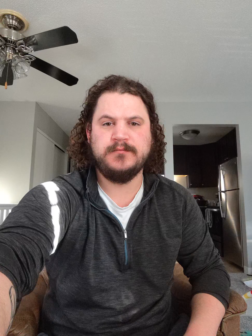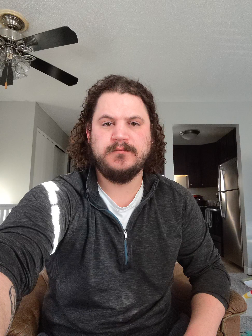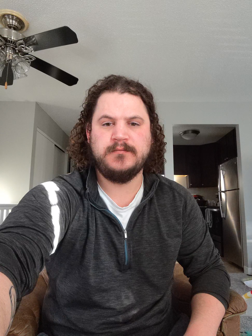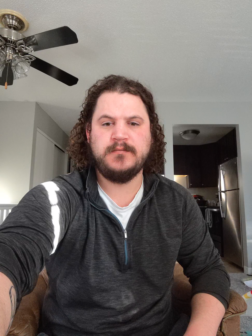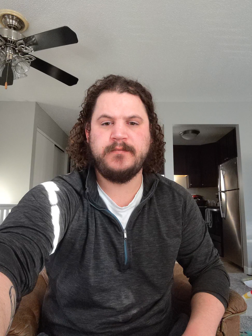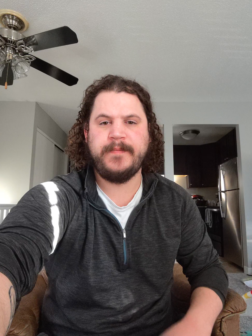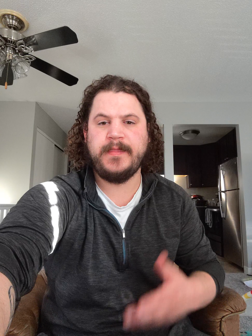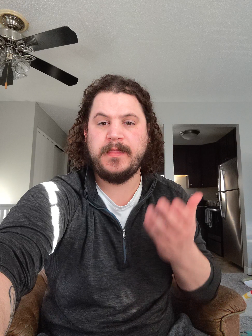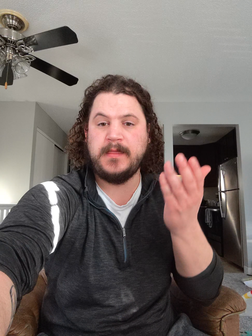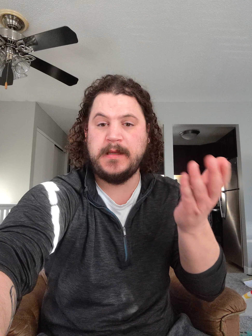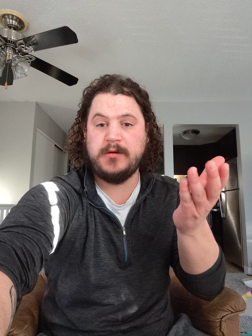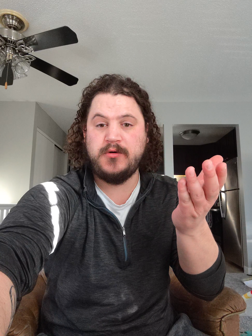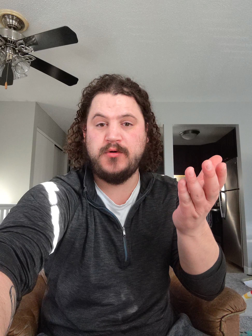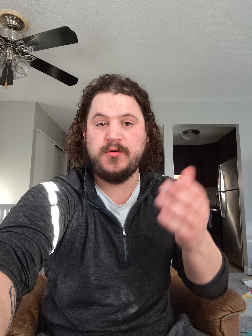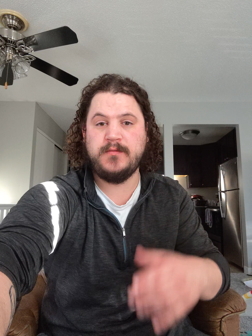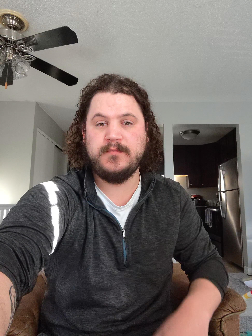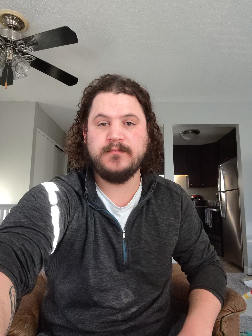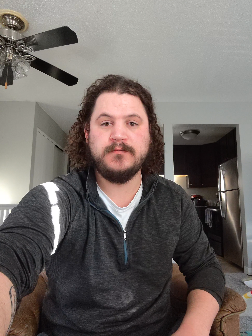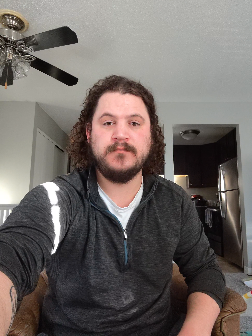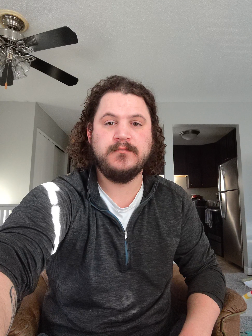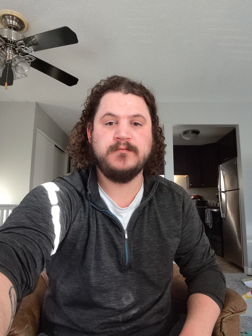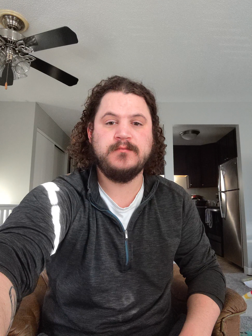there